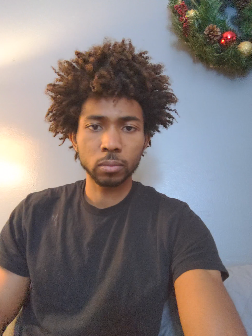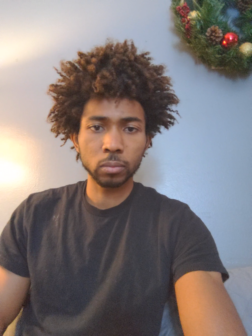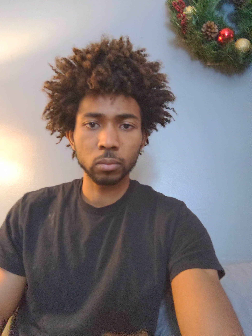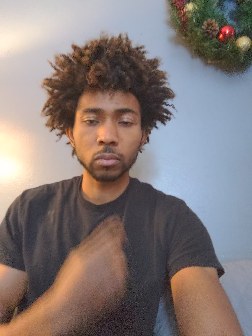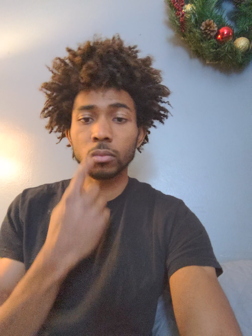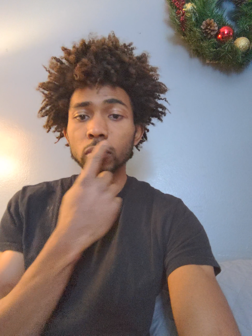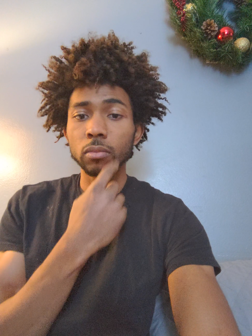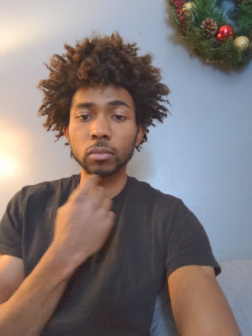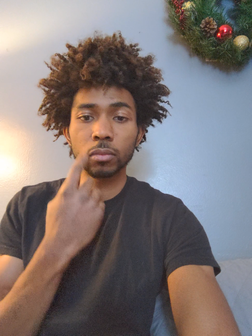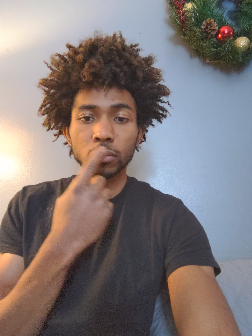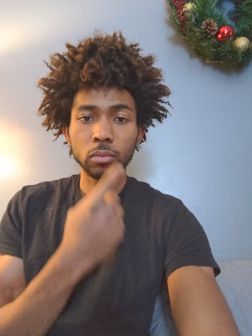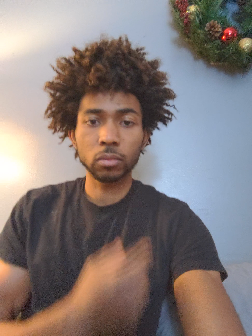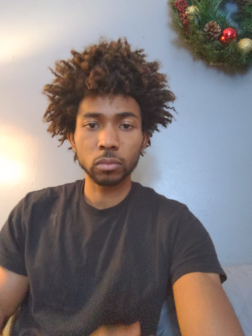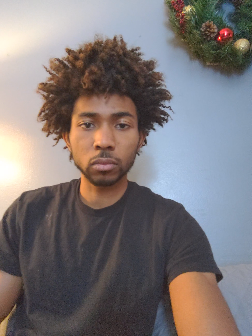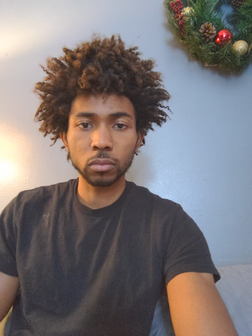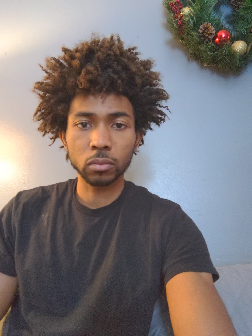lips